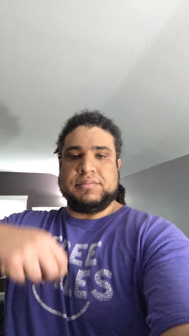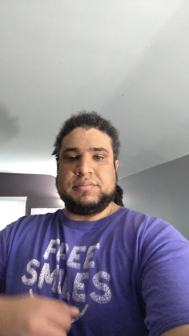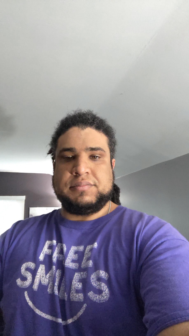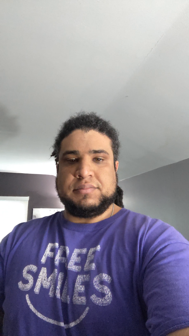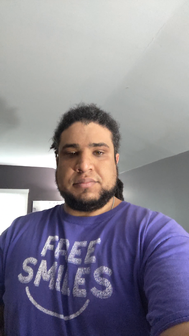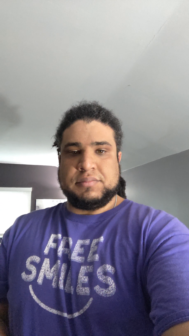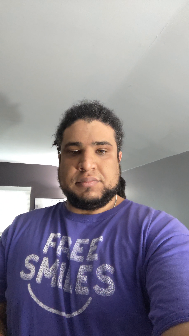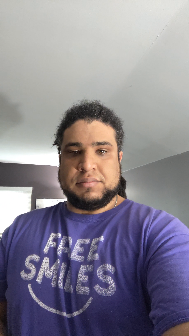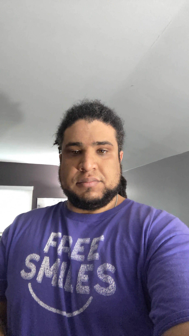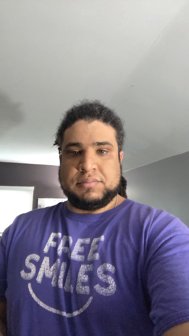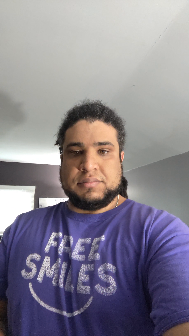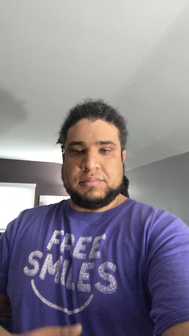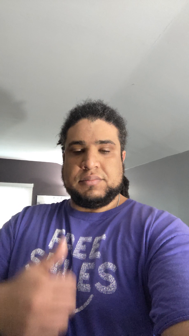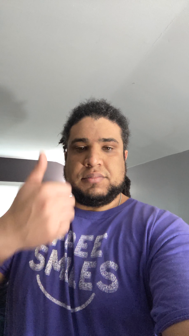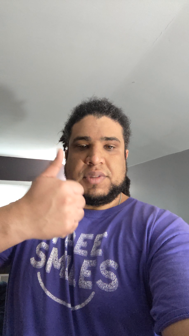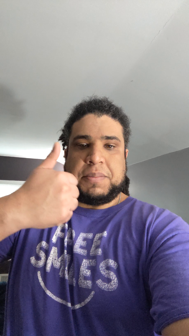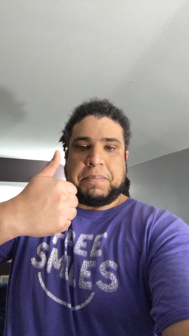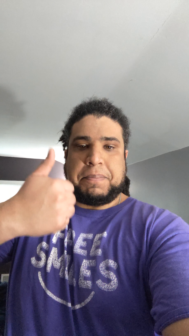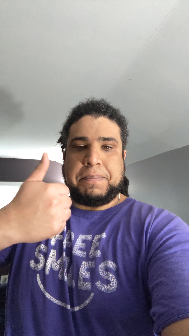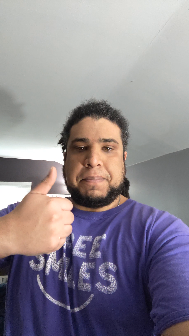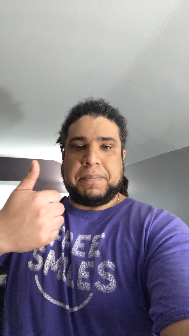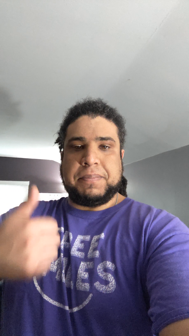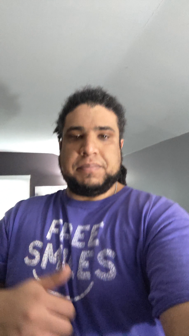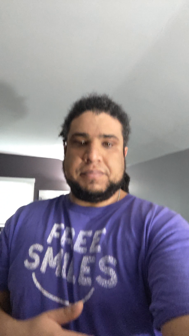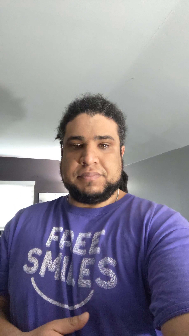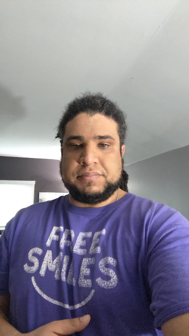help